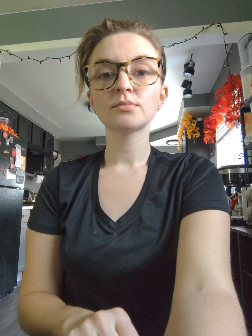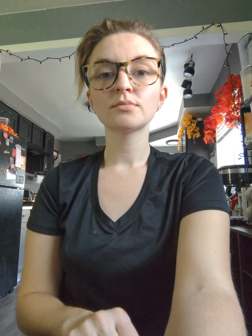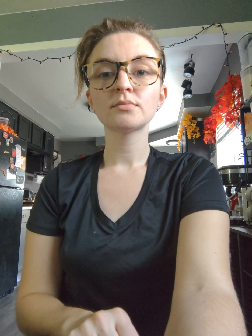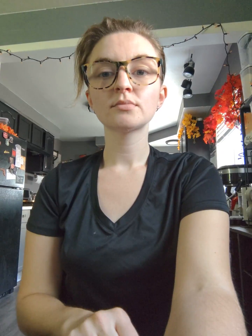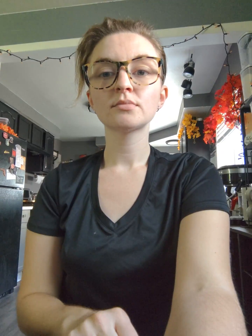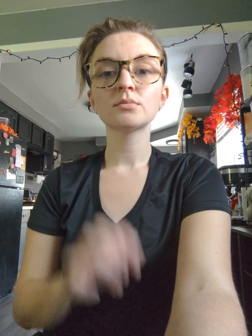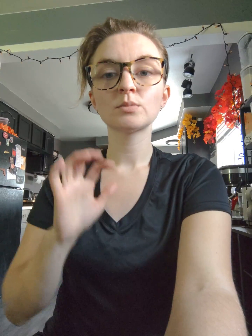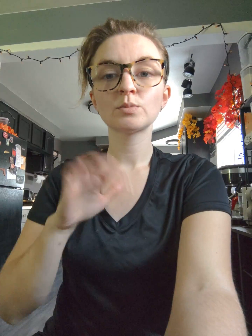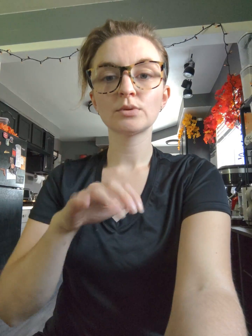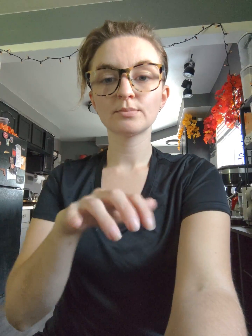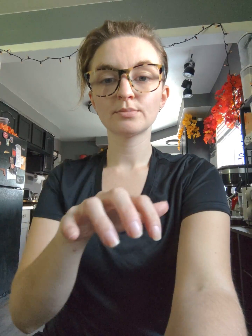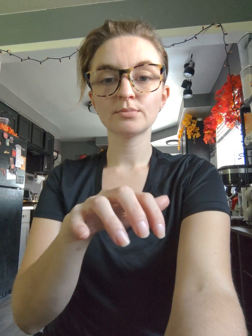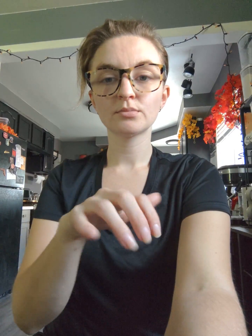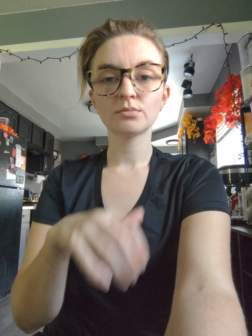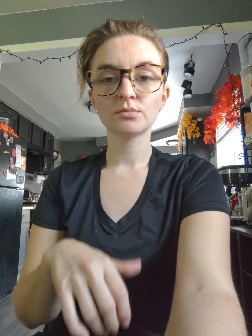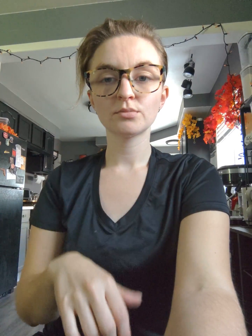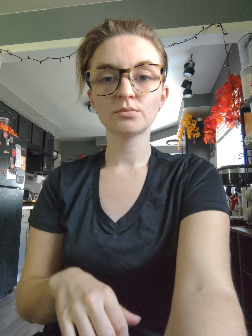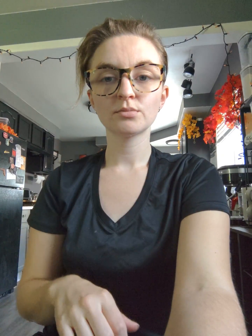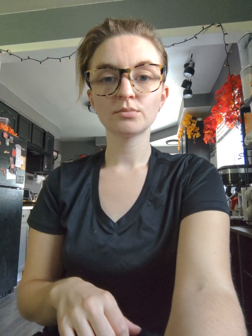grapes